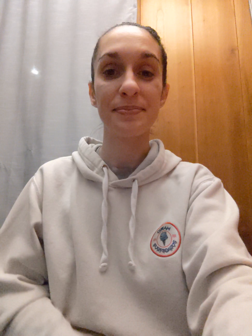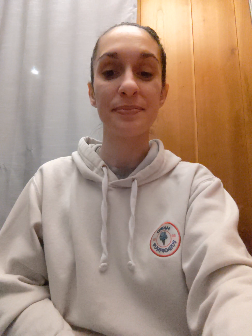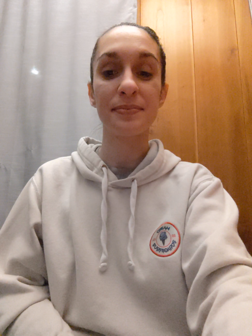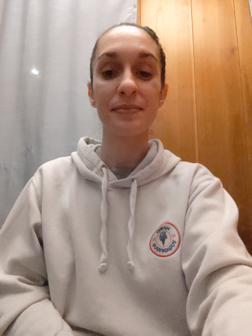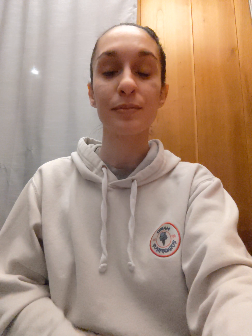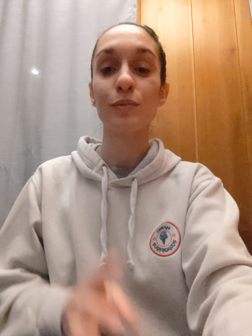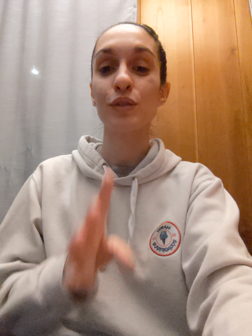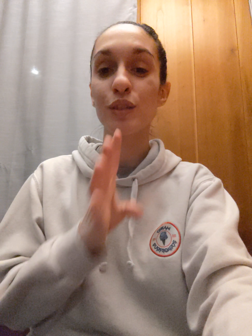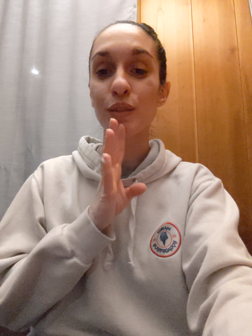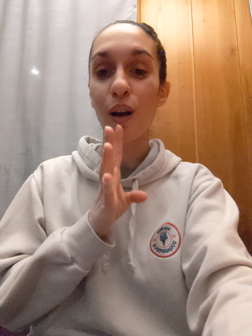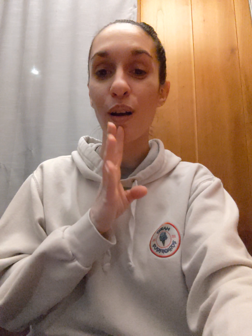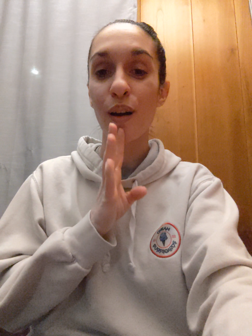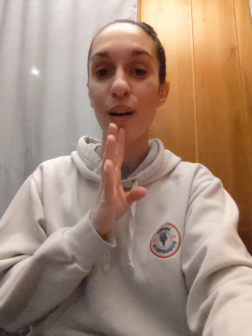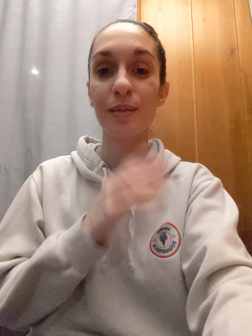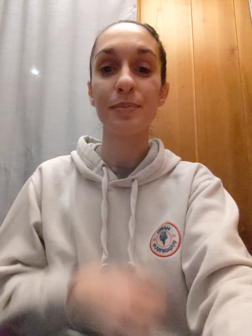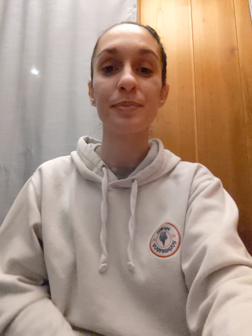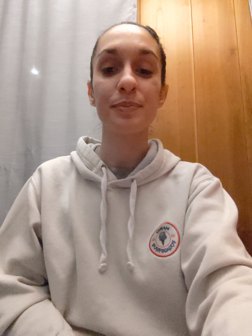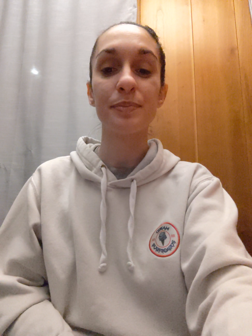talk